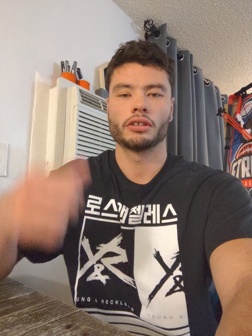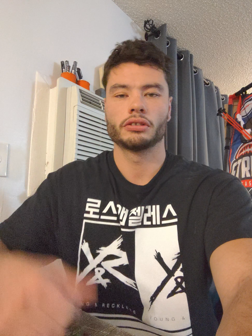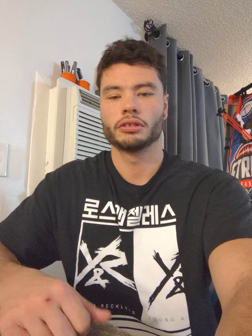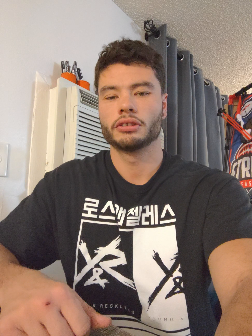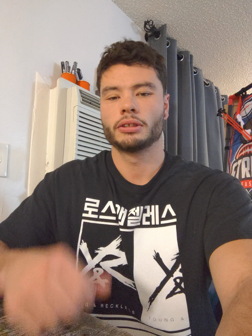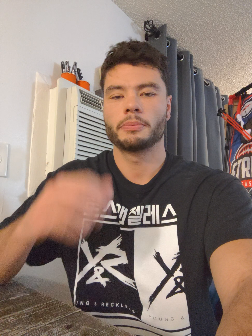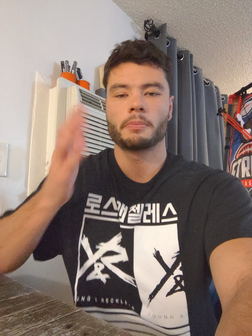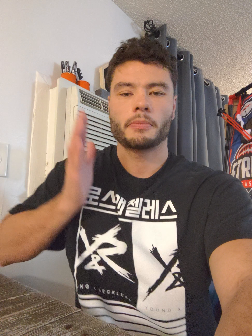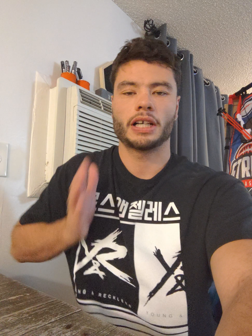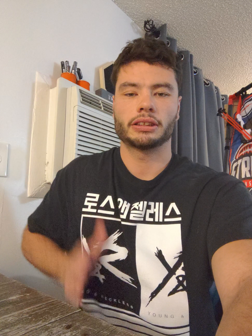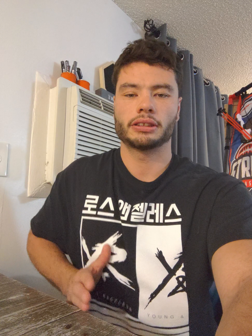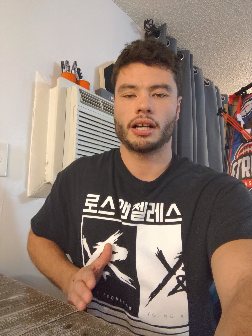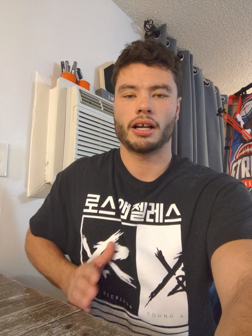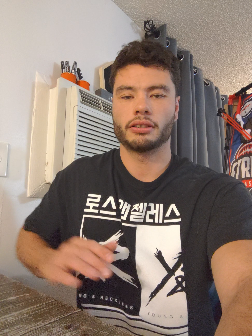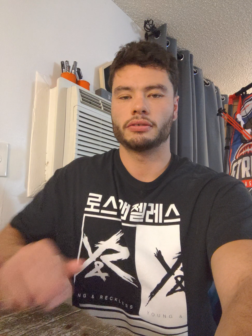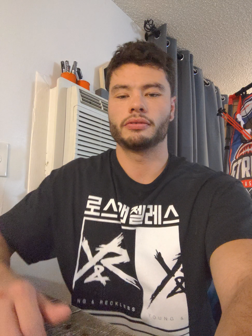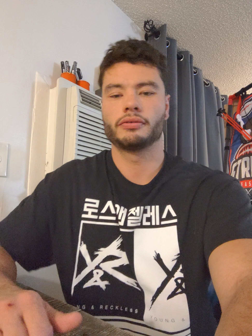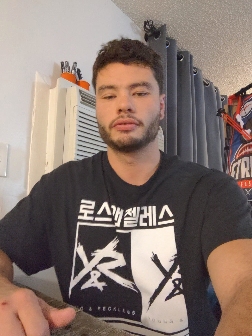beside